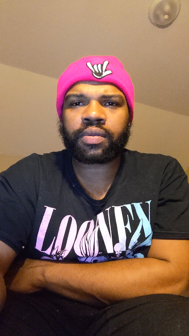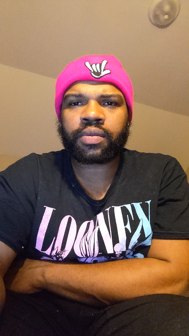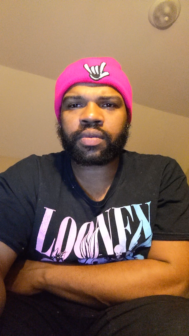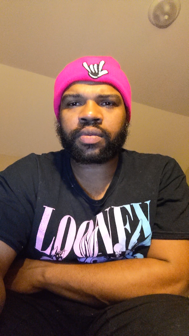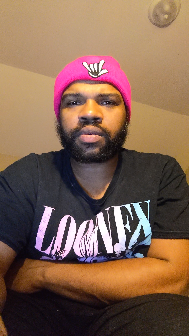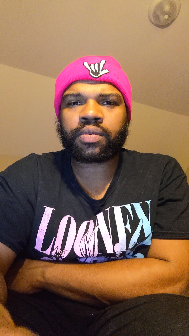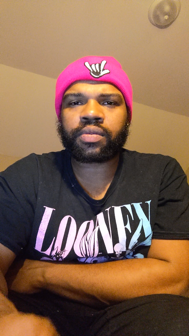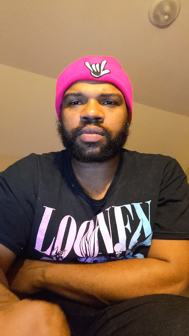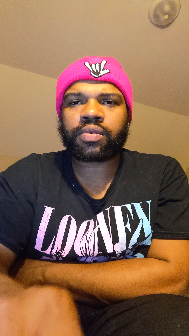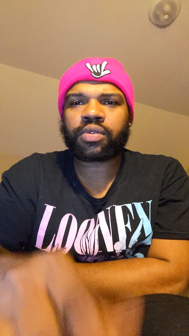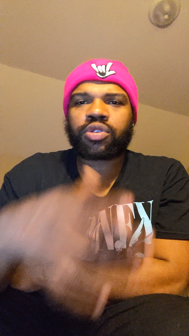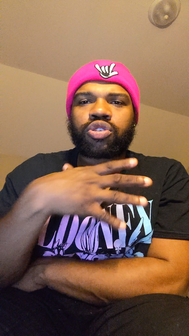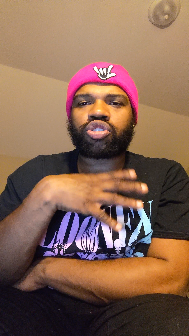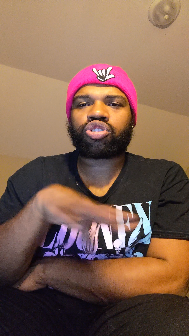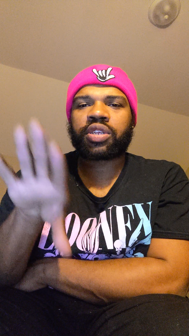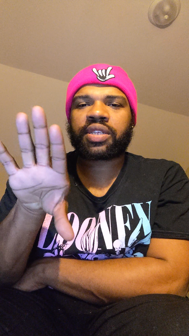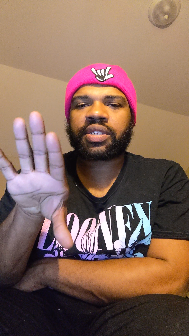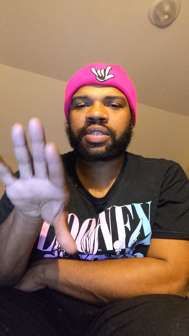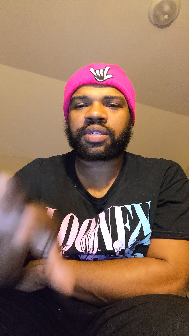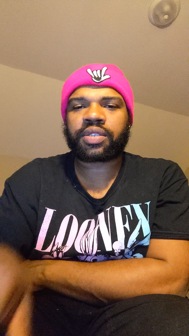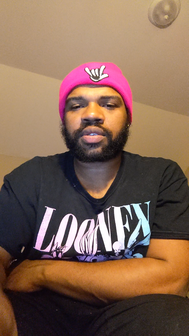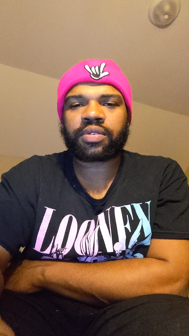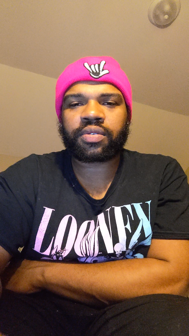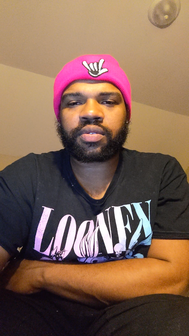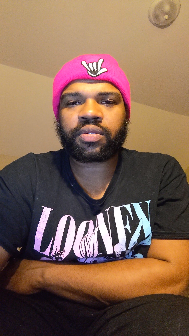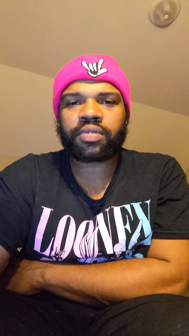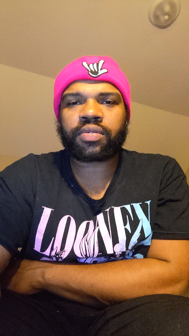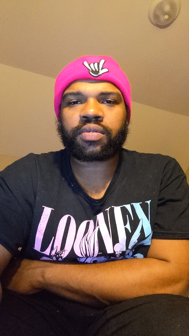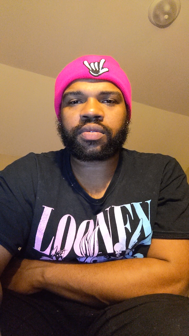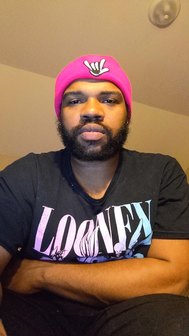dress